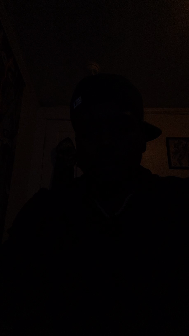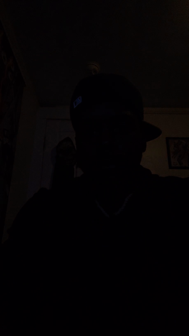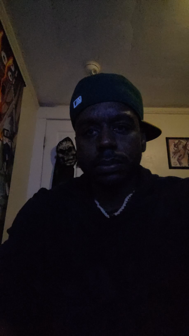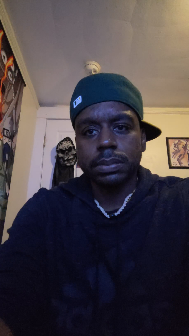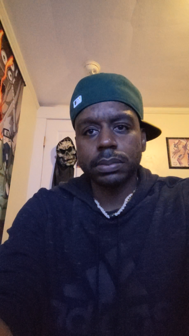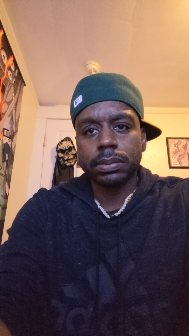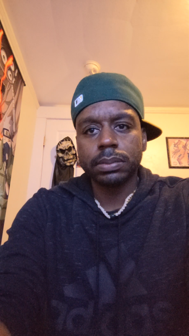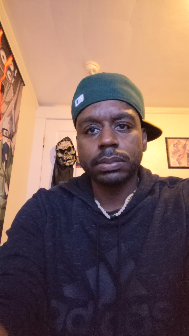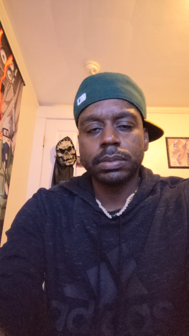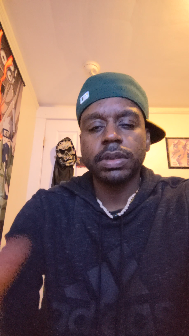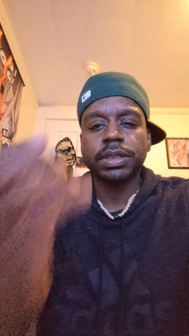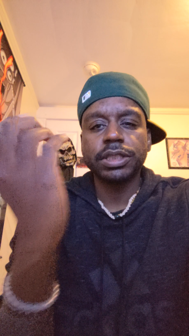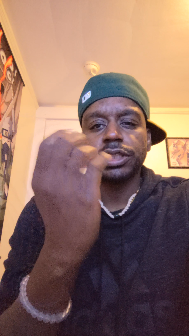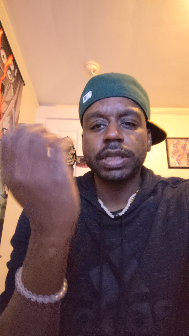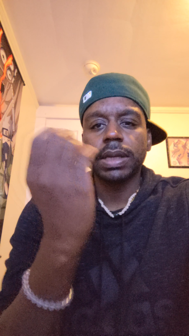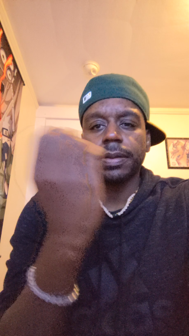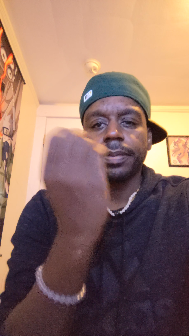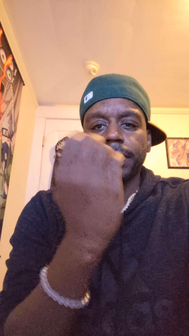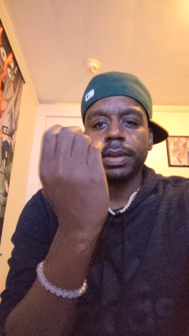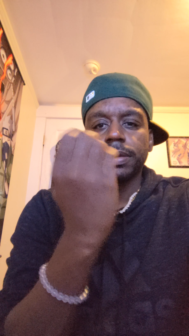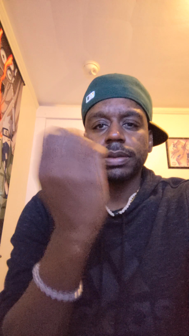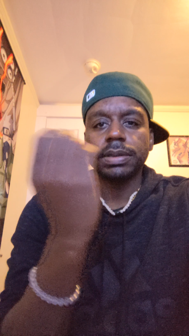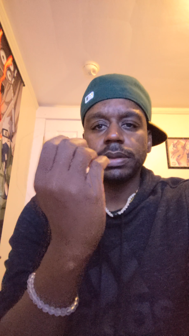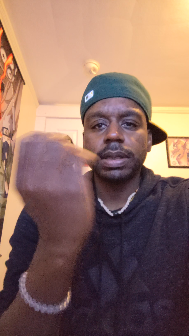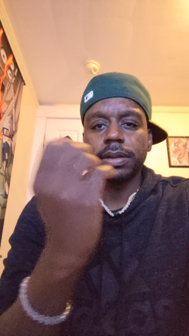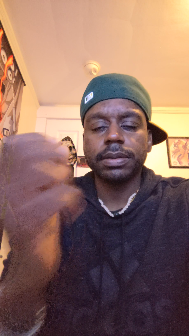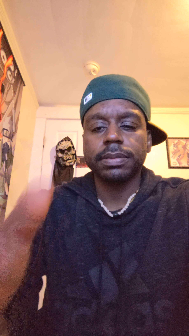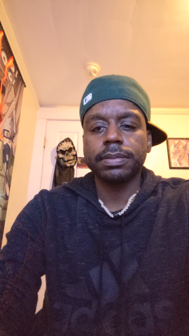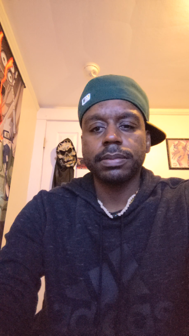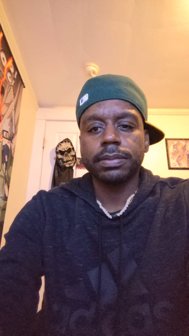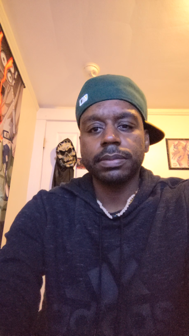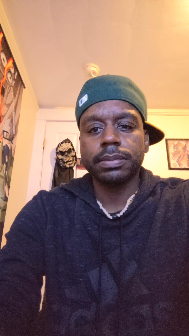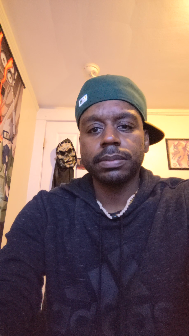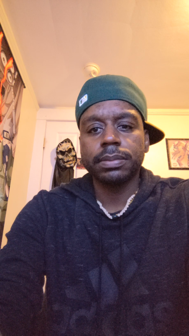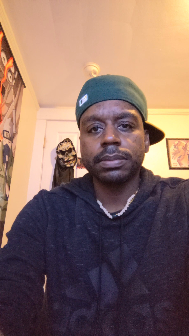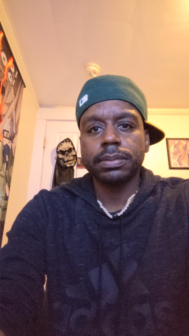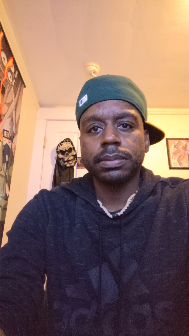shake